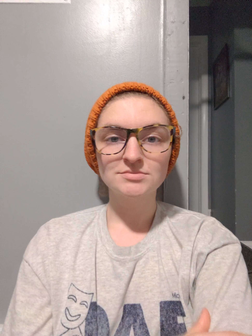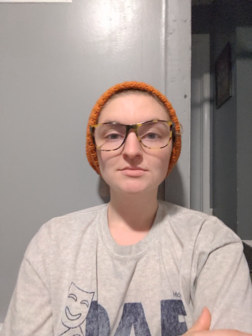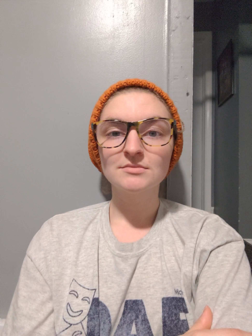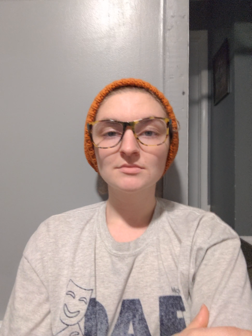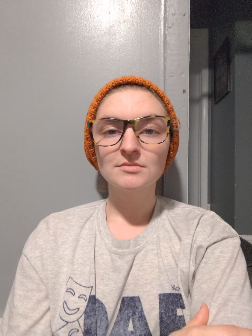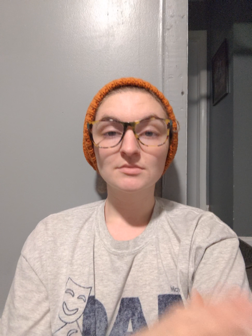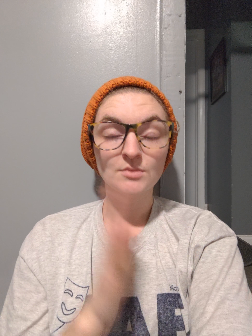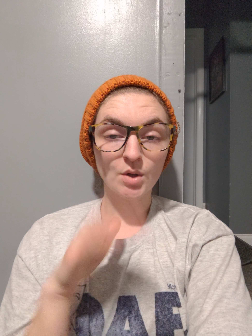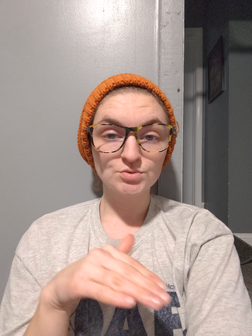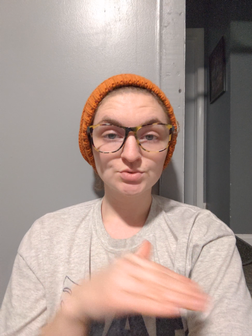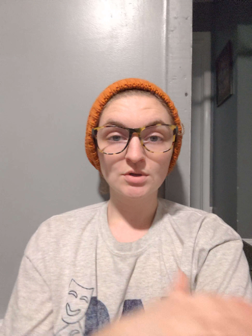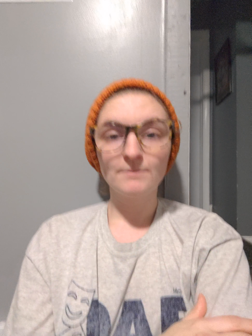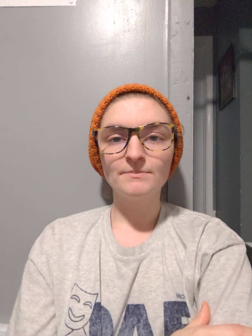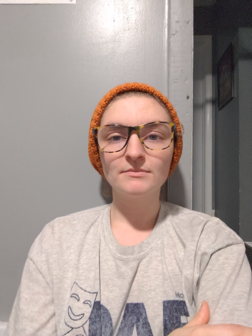on